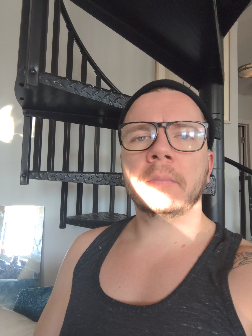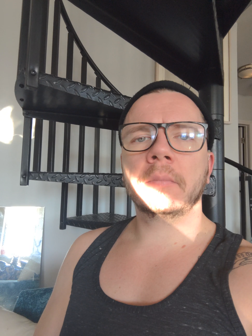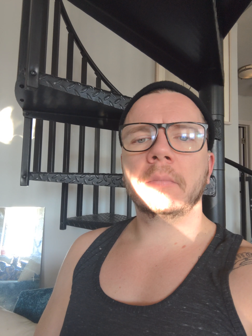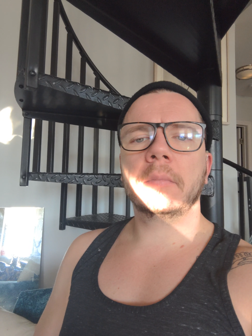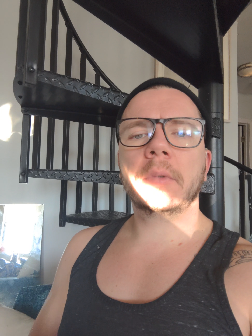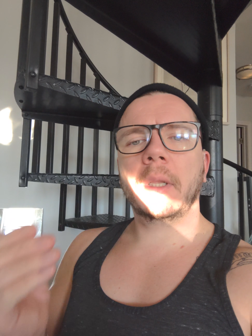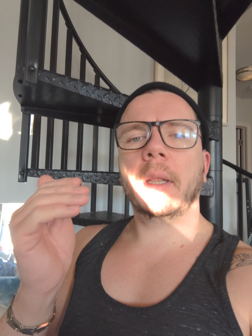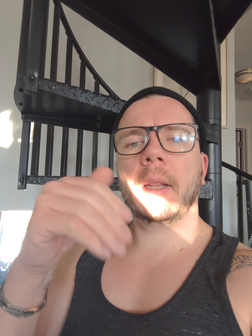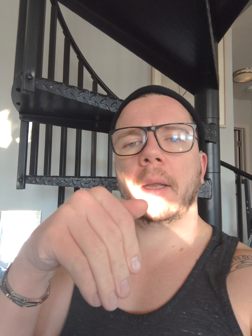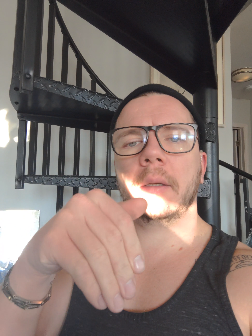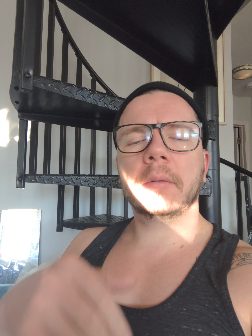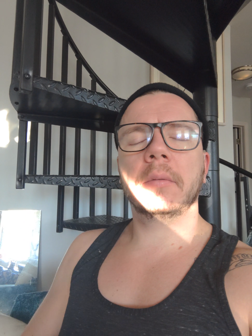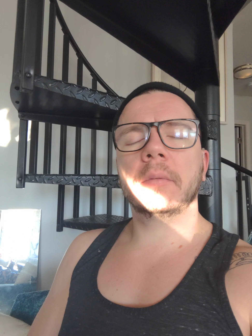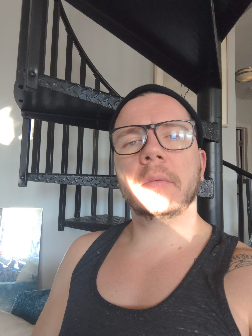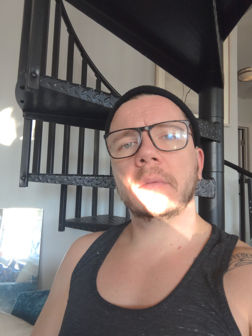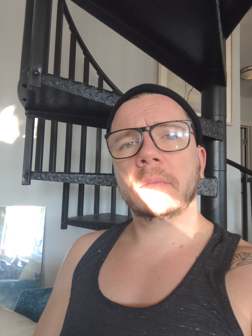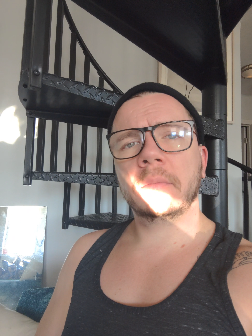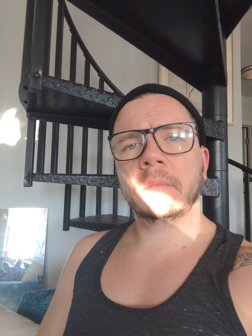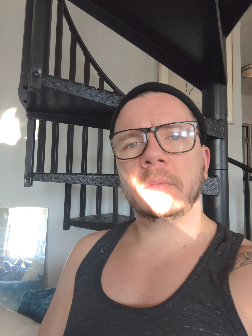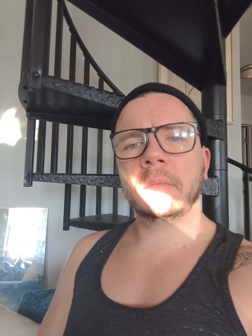night